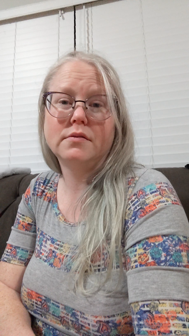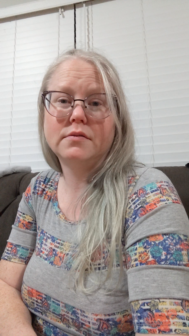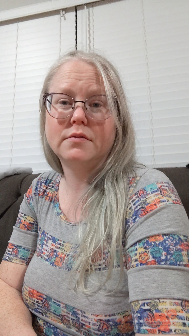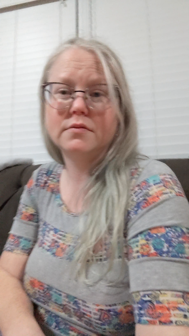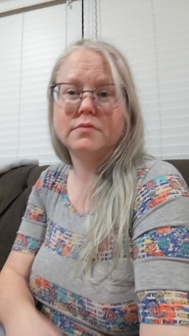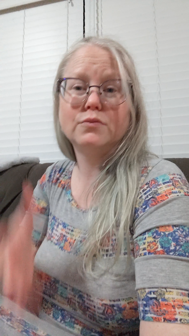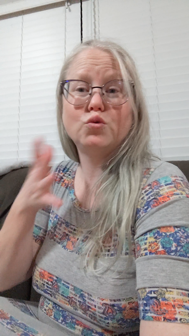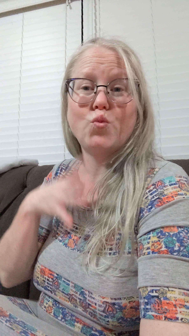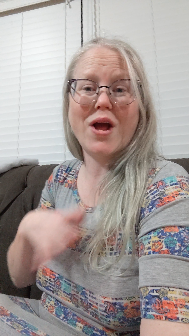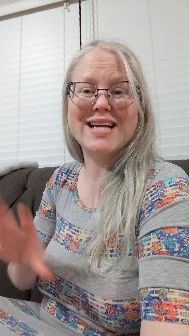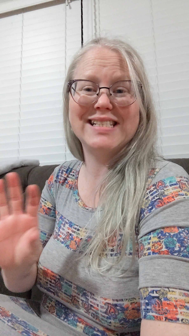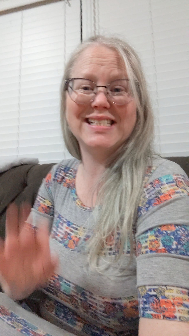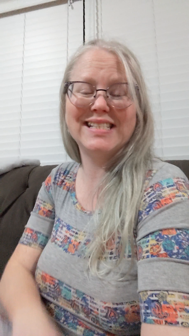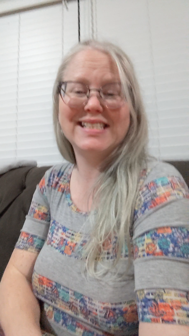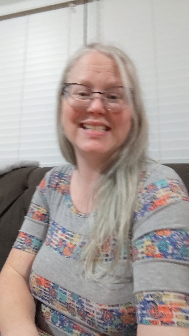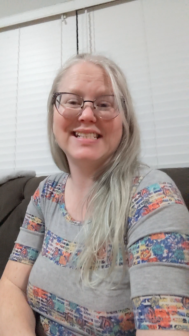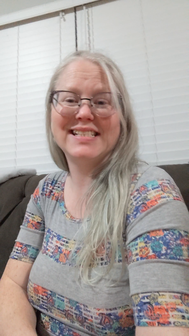dress